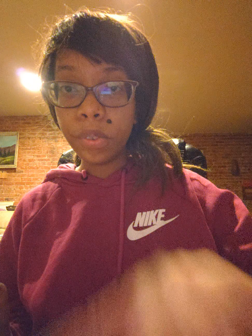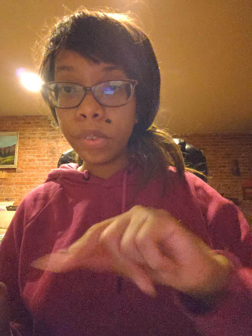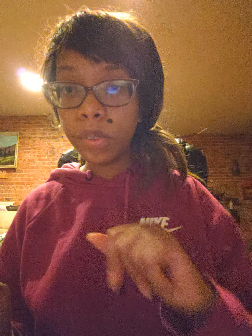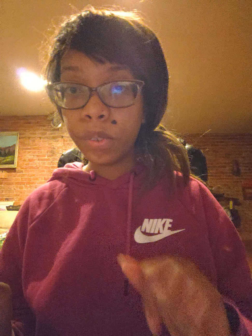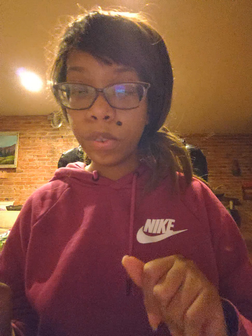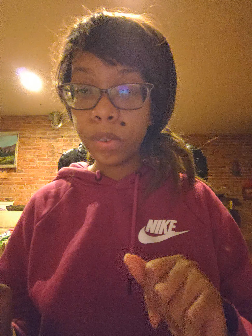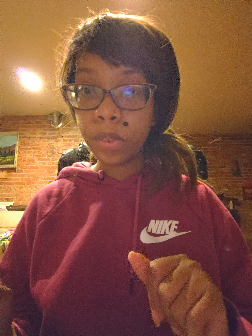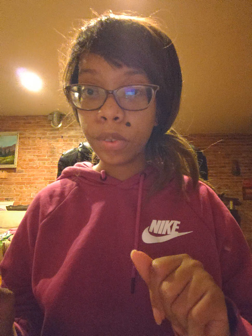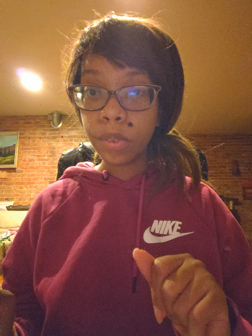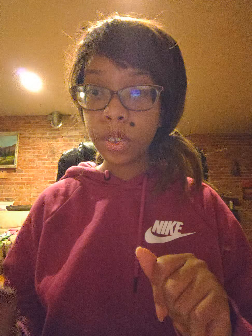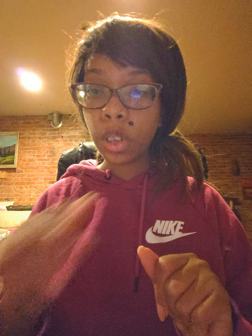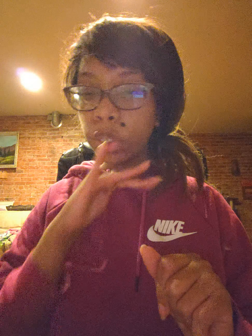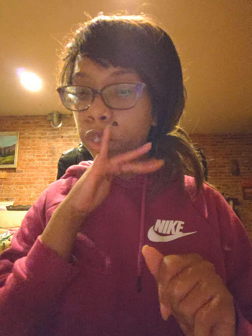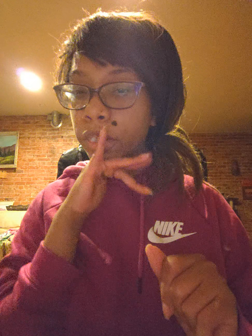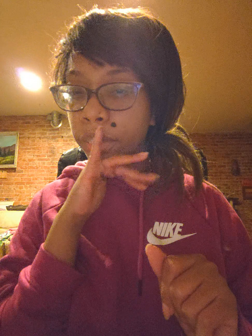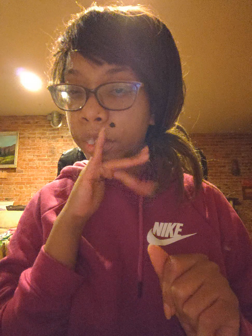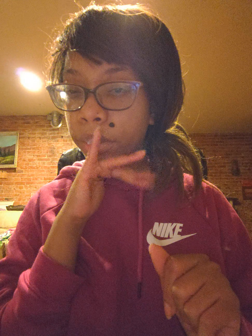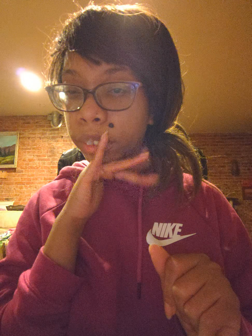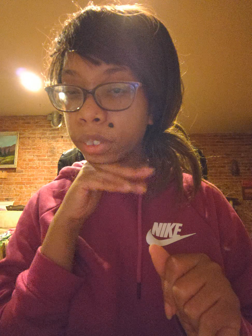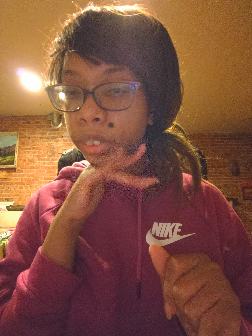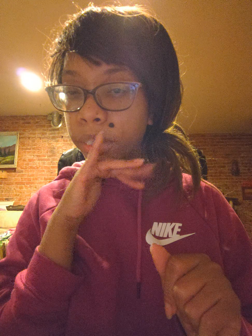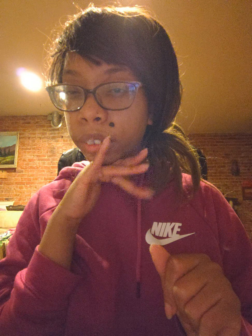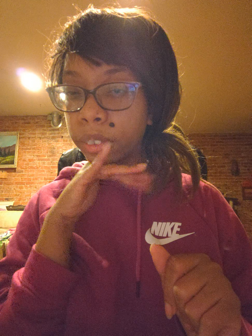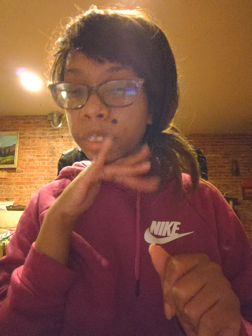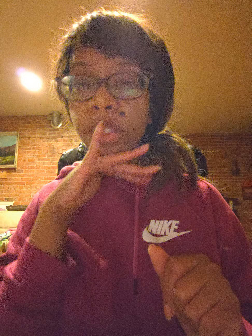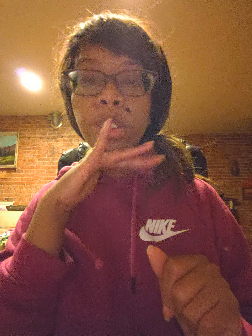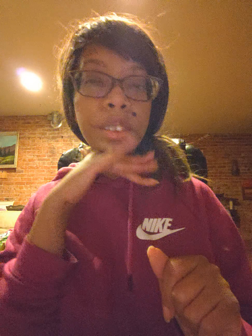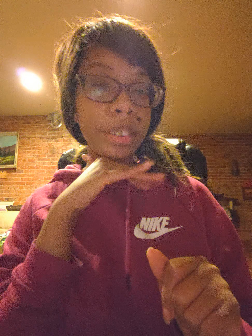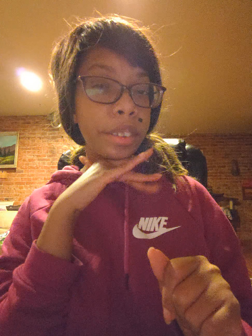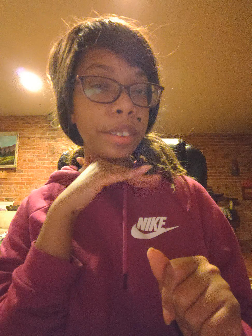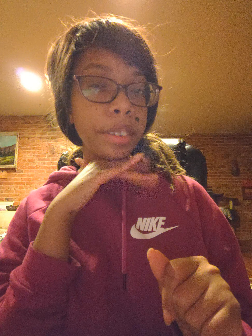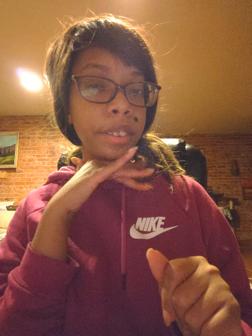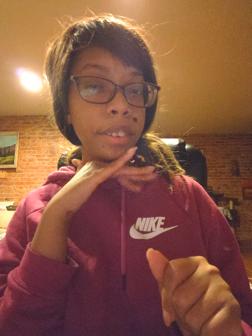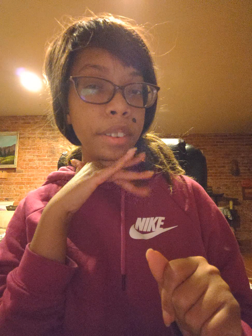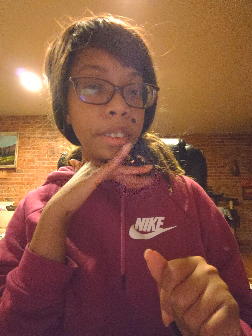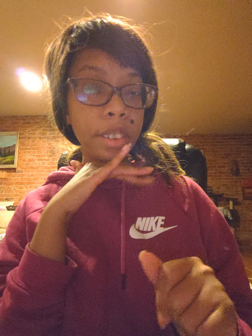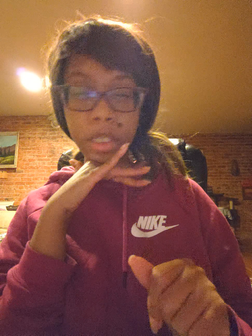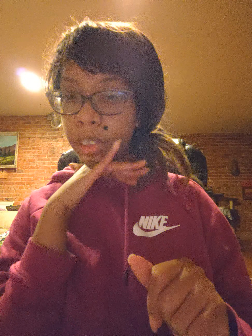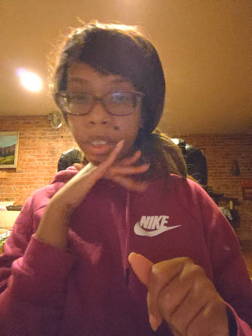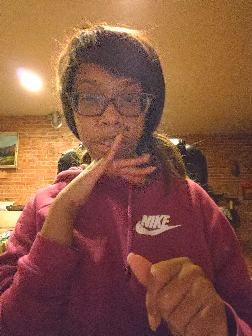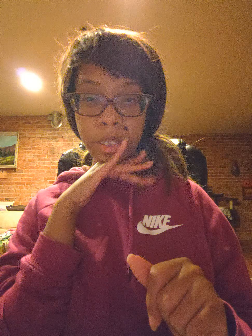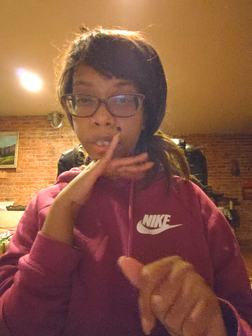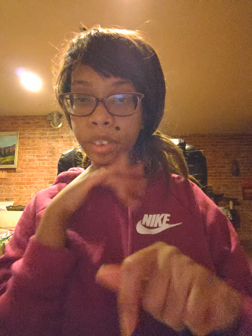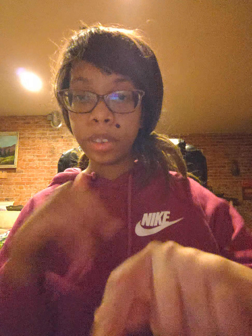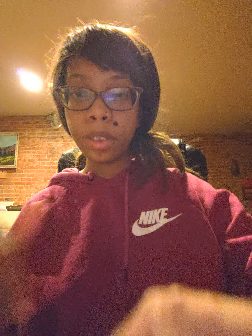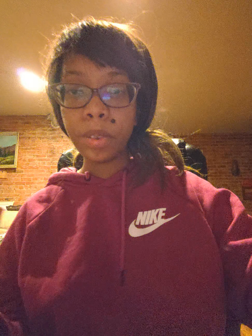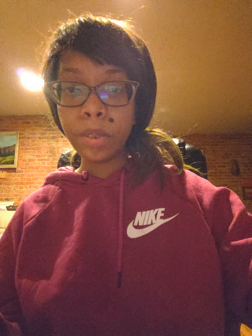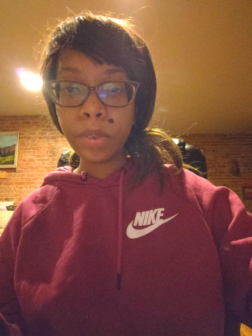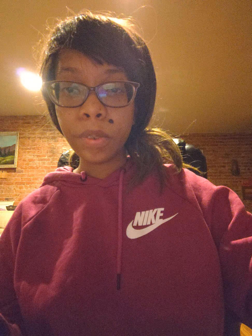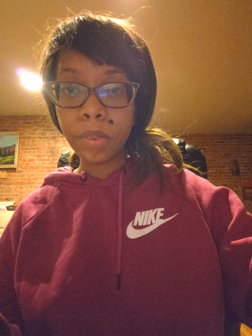dirty